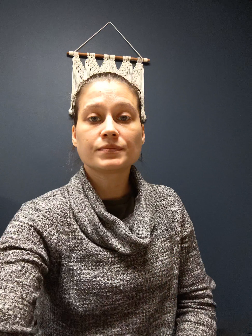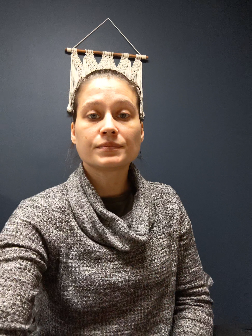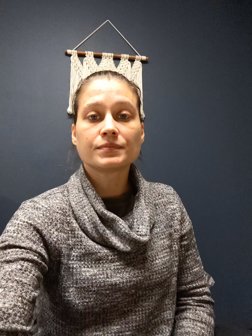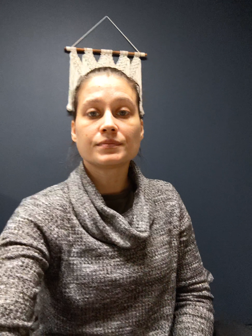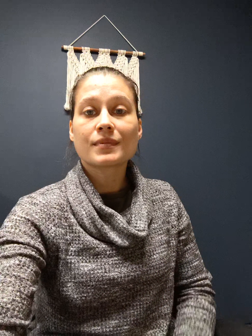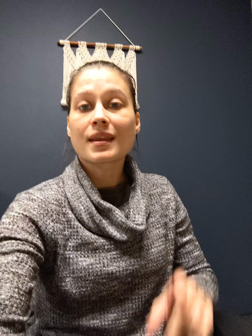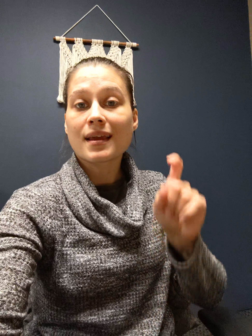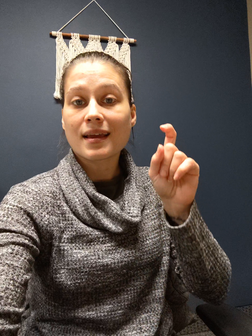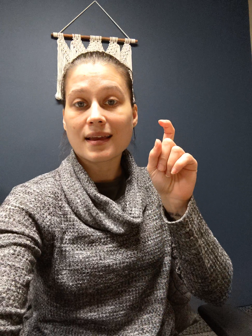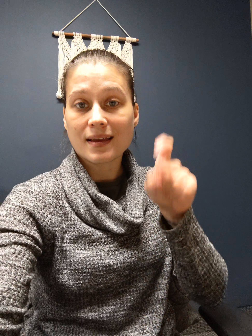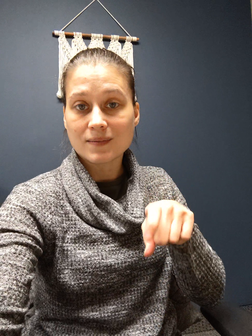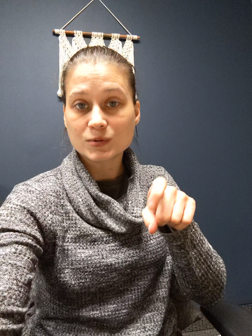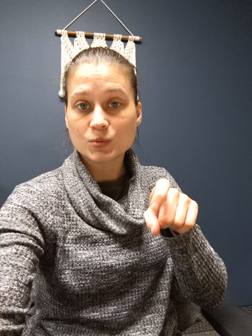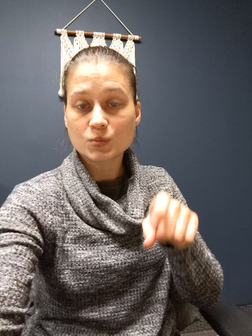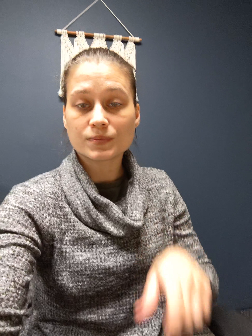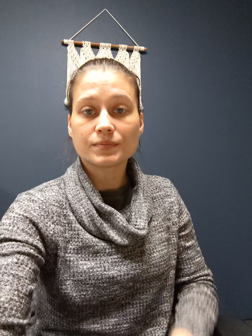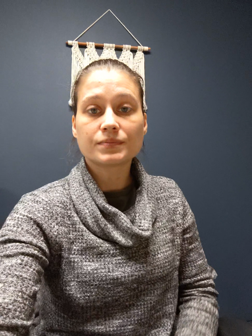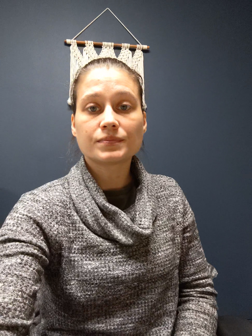have to